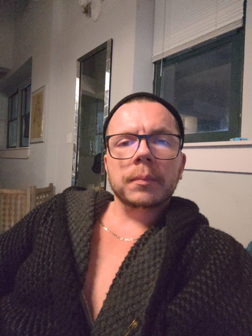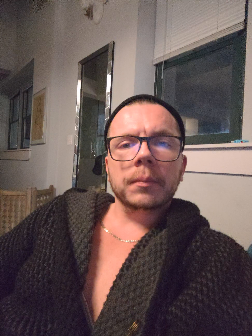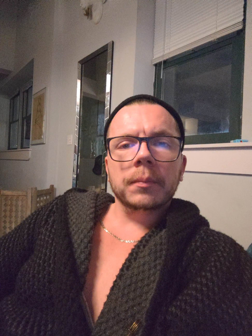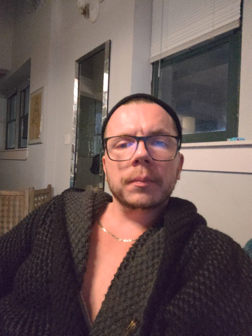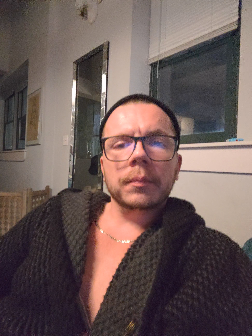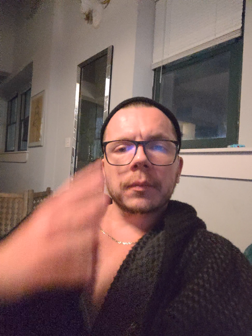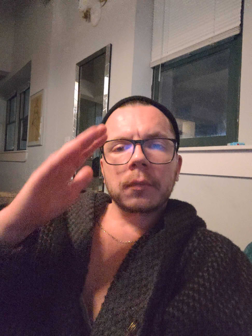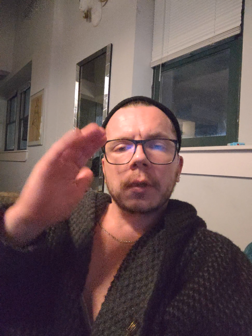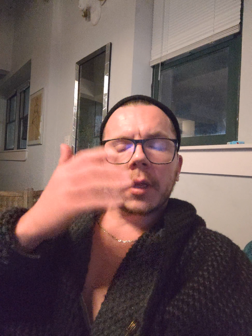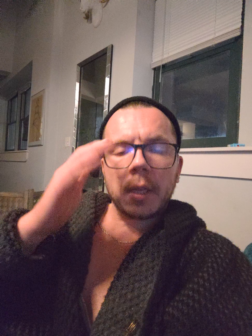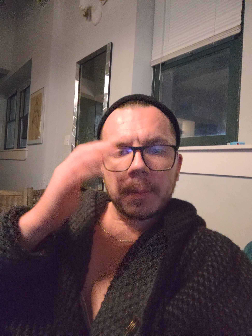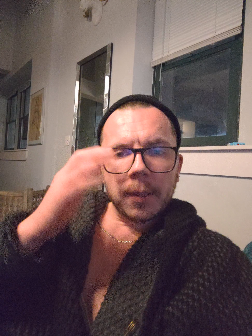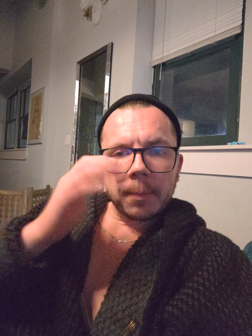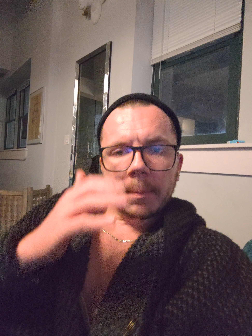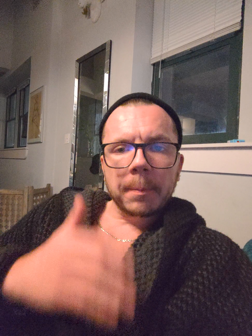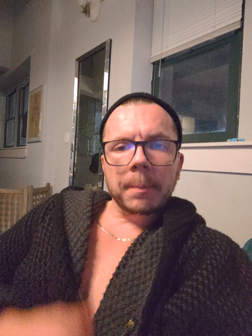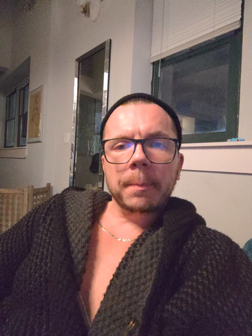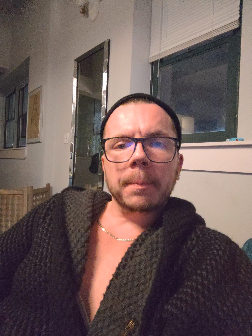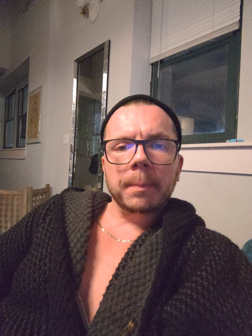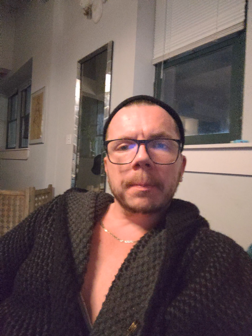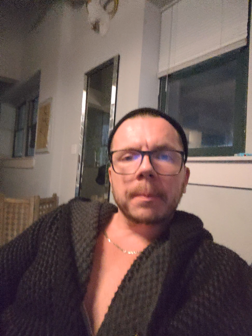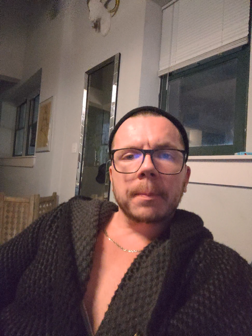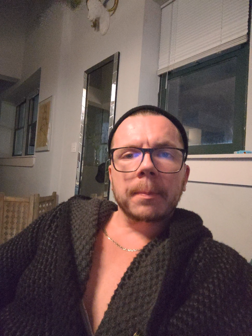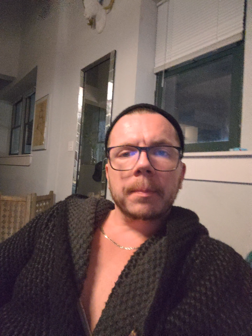sleepy